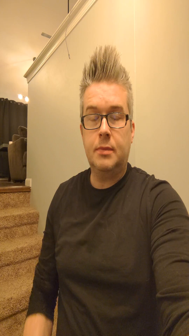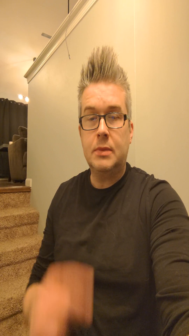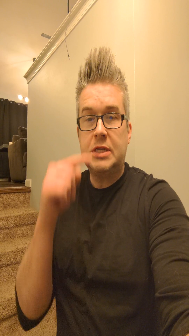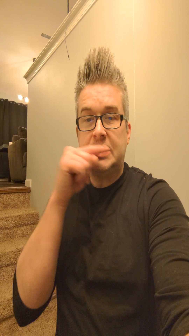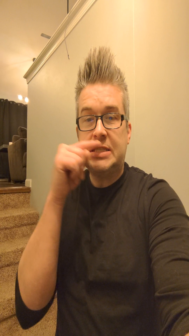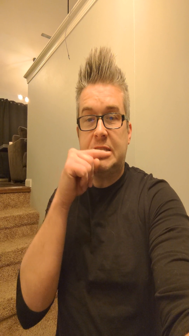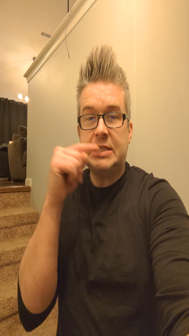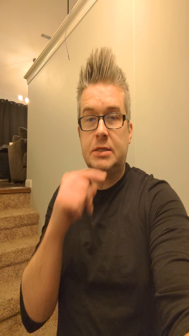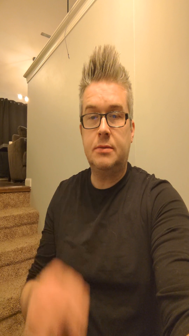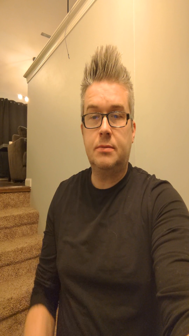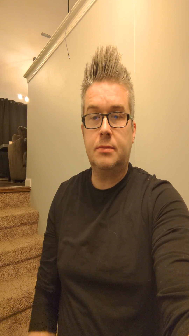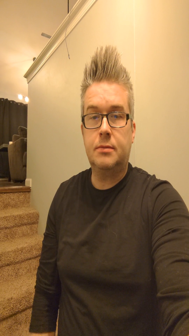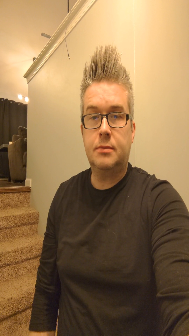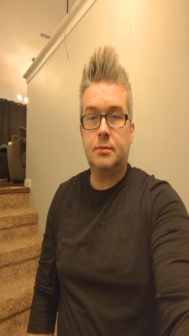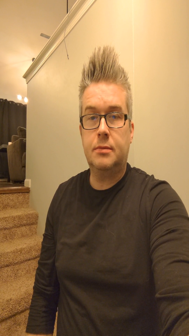toothbrush